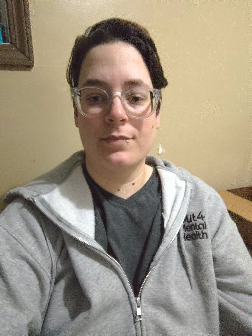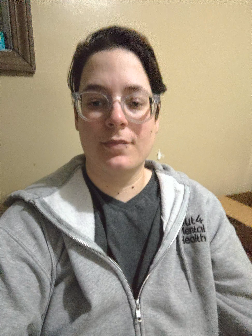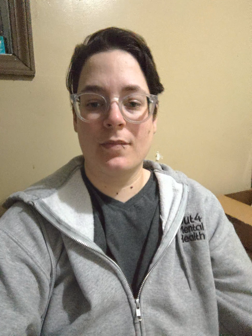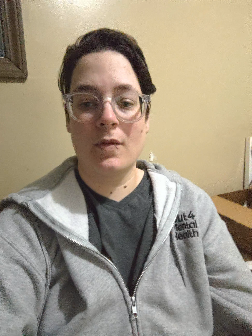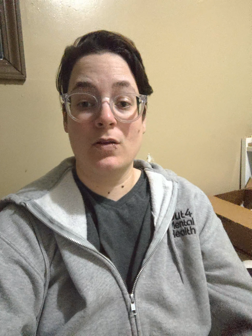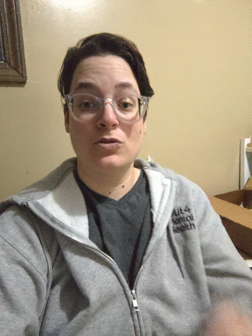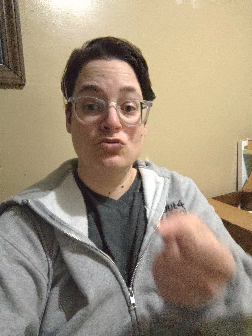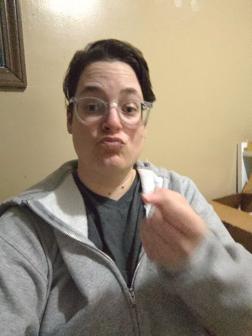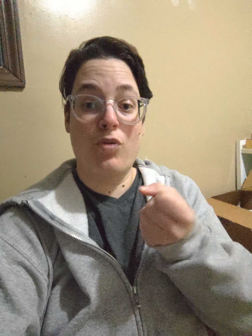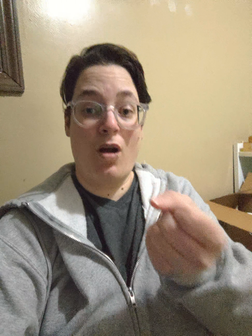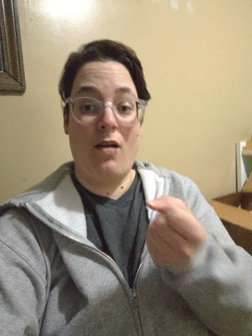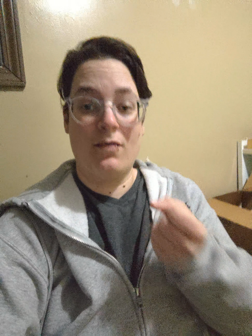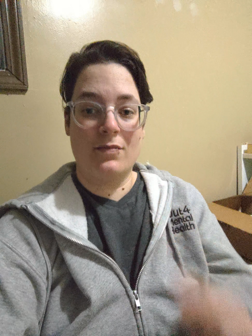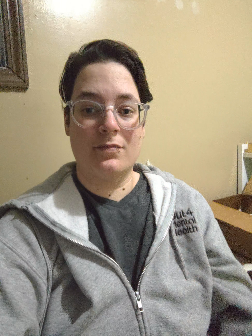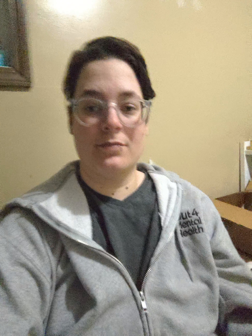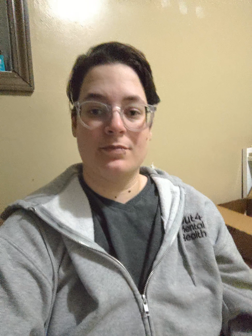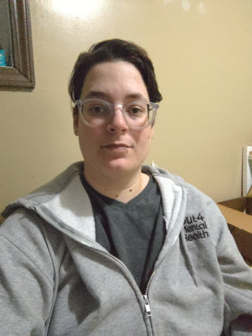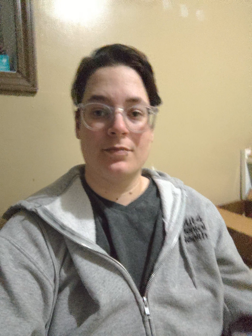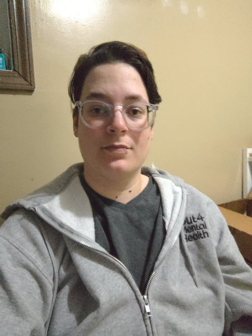drawer